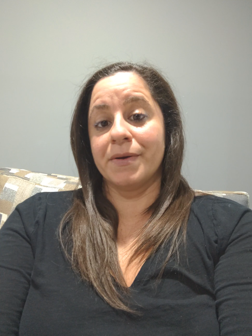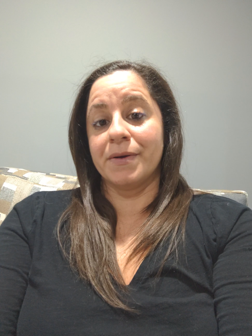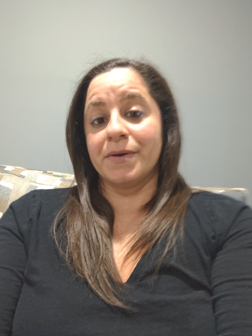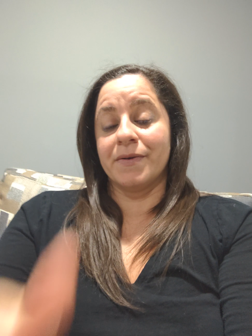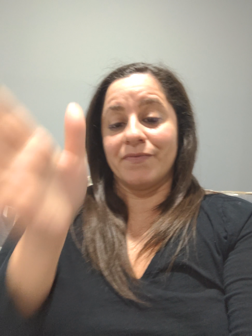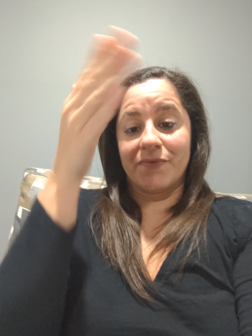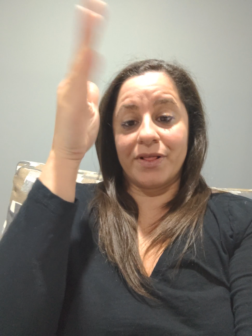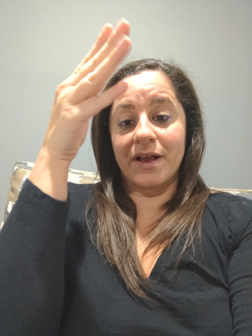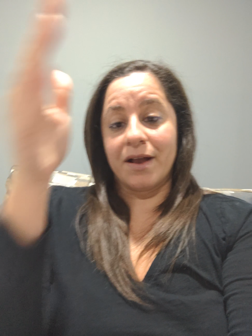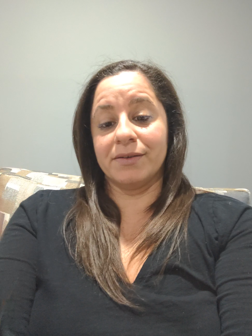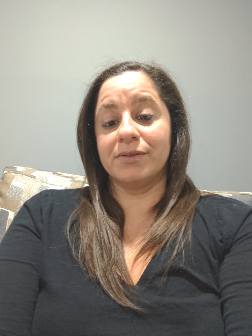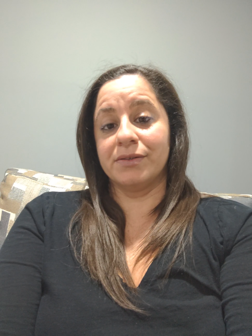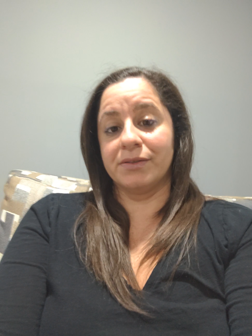flag